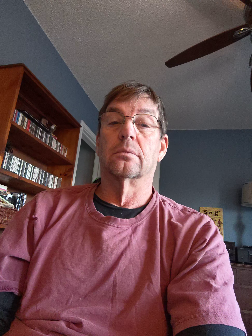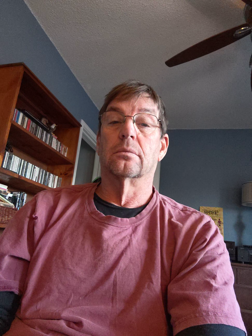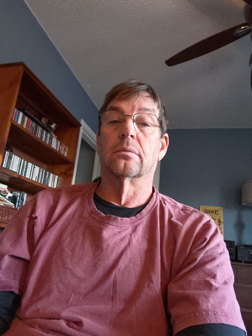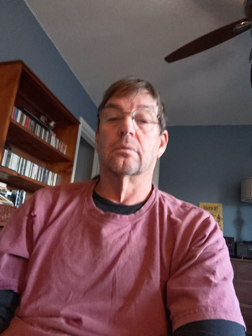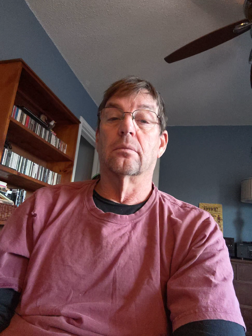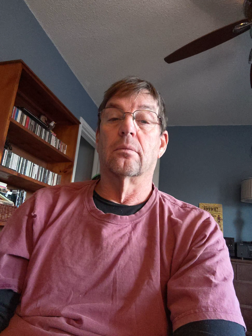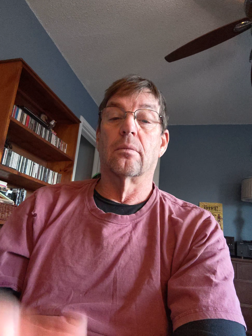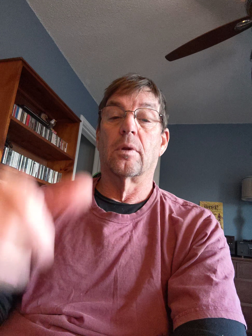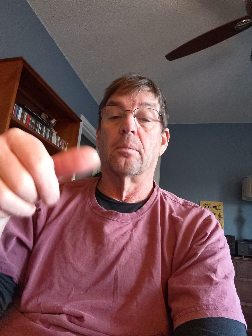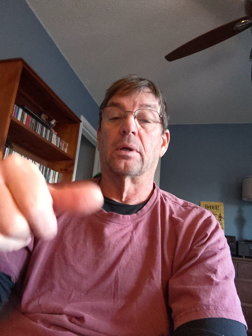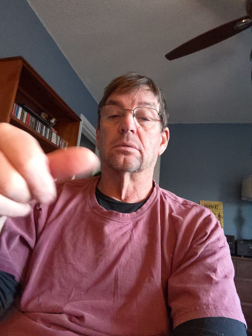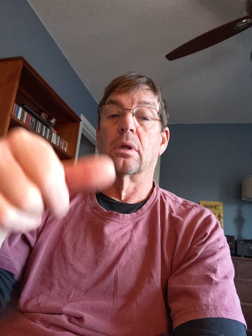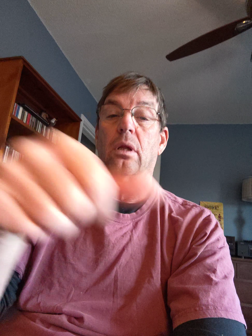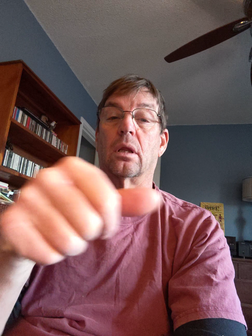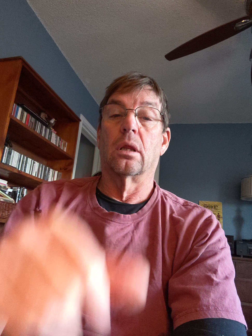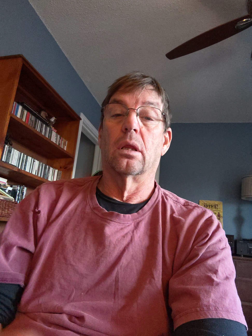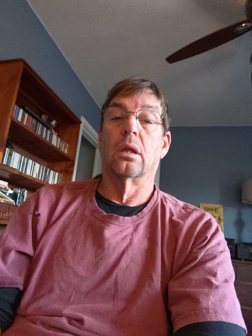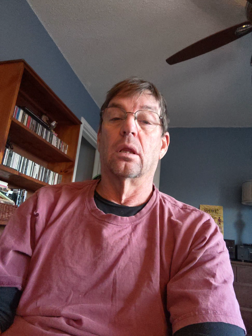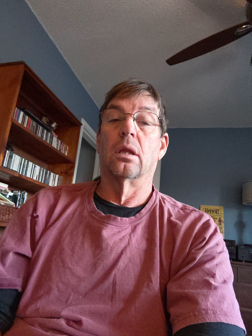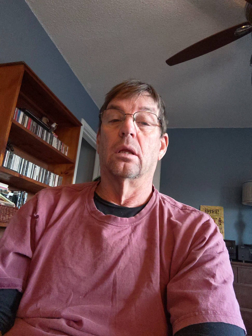puzzle